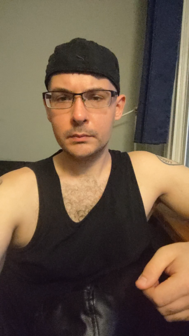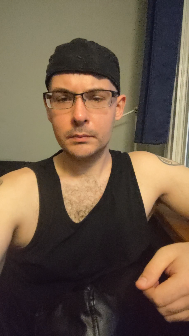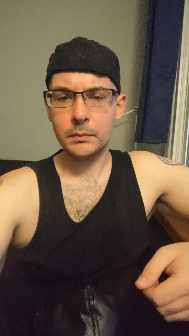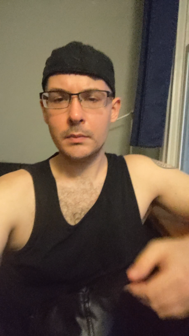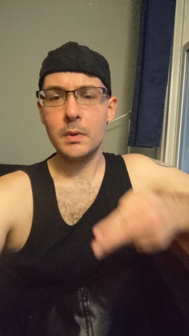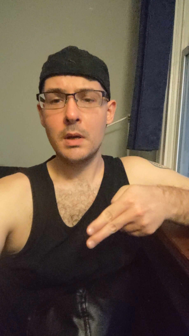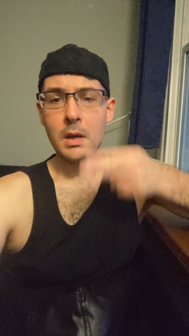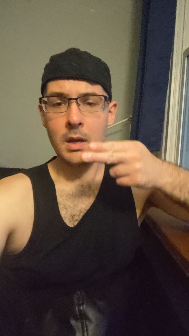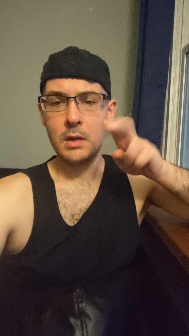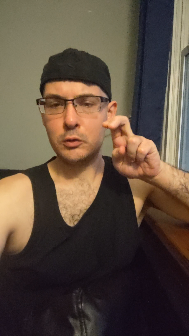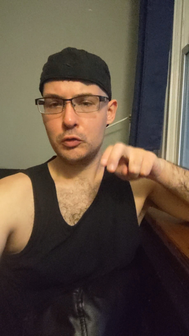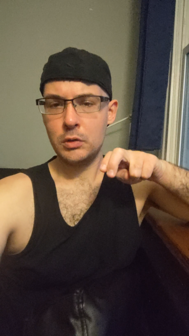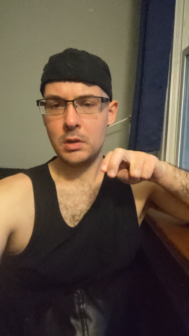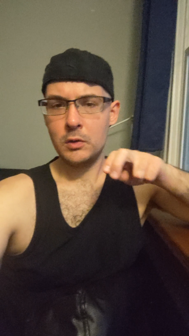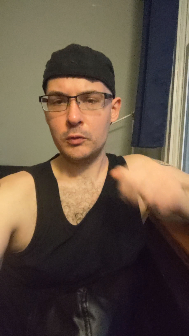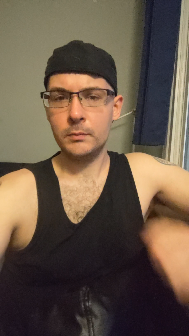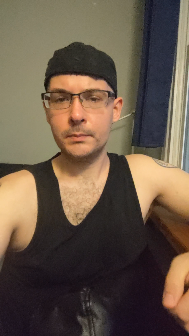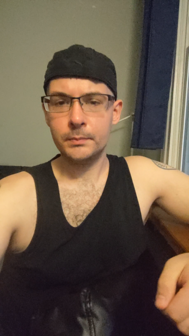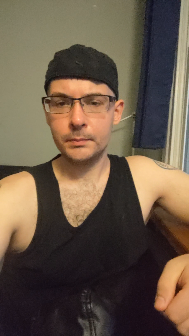high chair